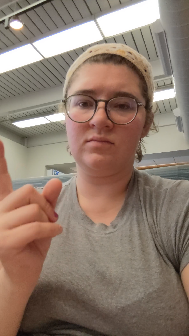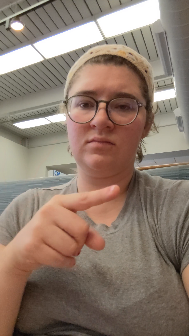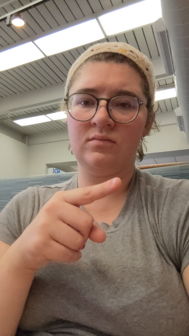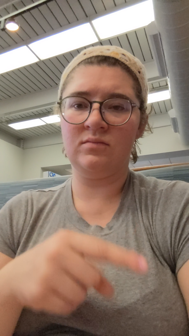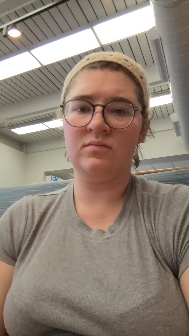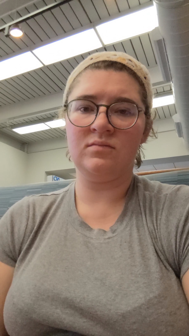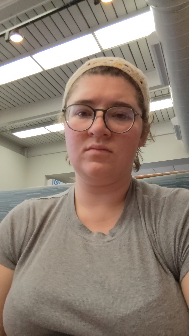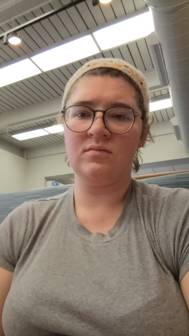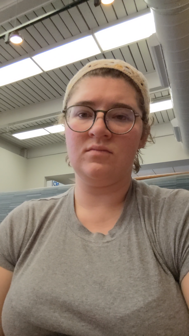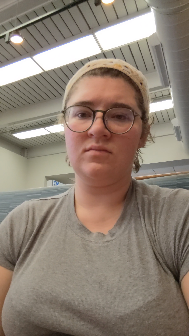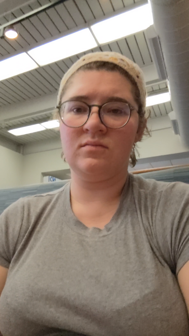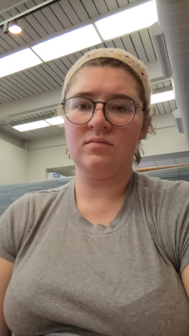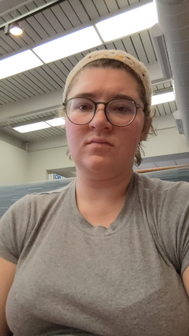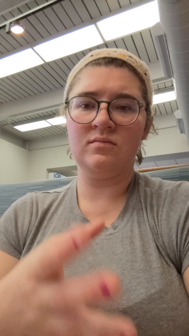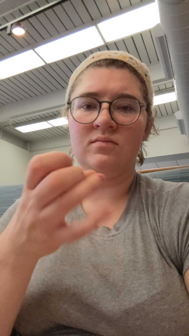get